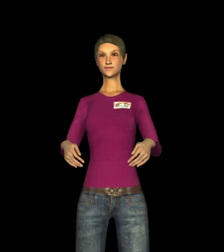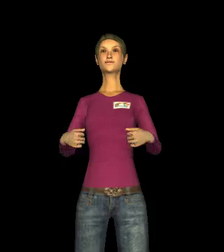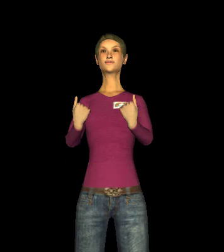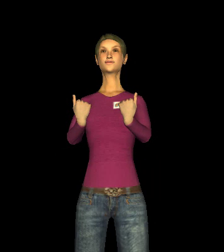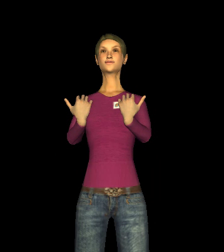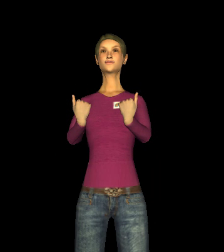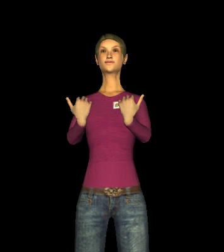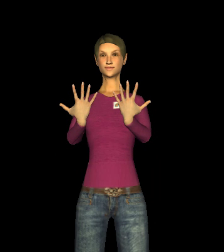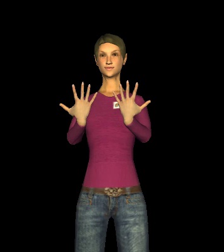كم